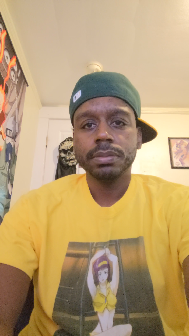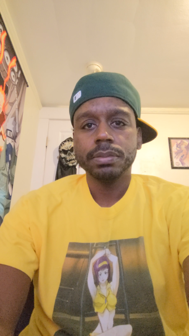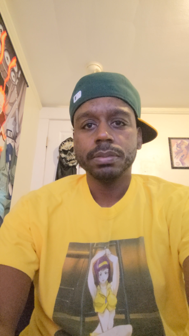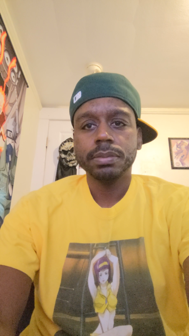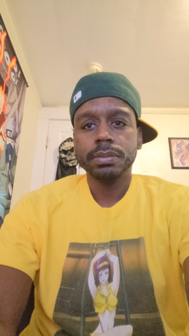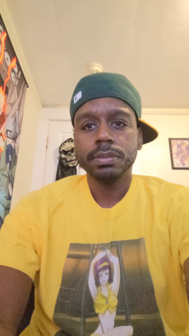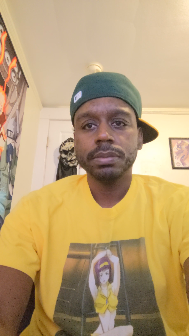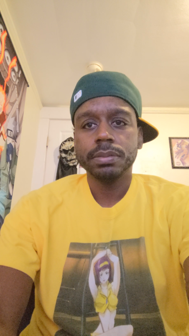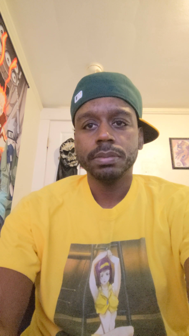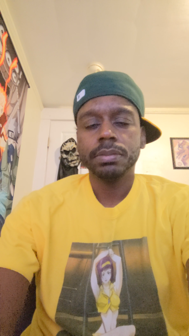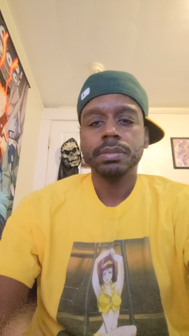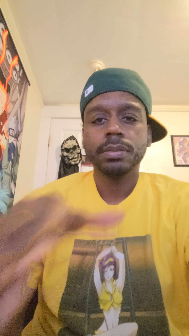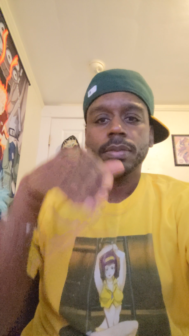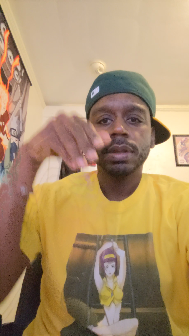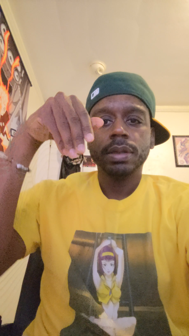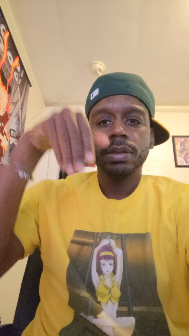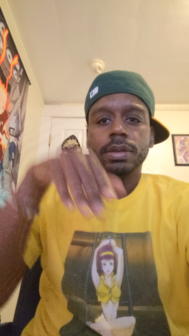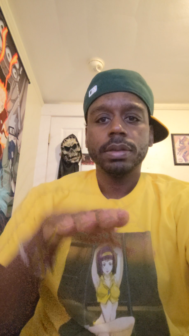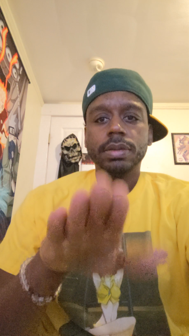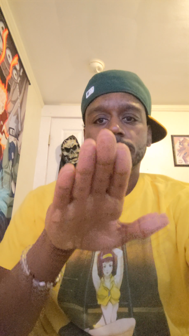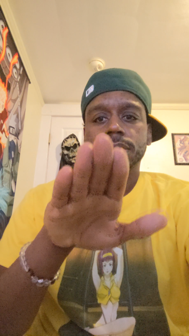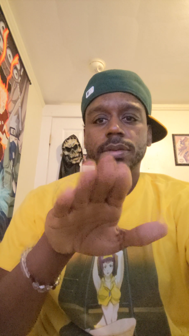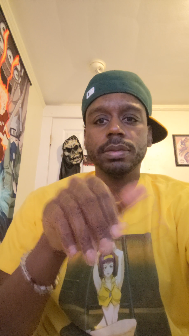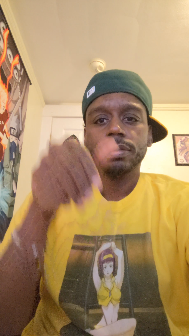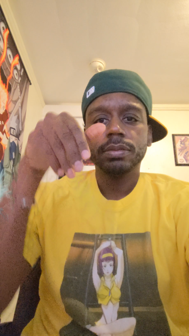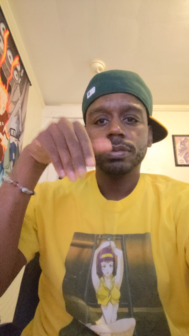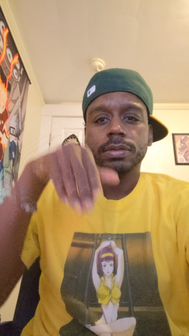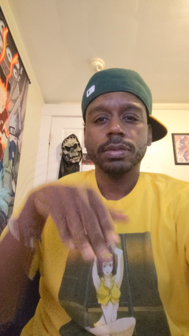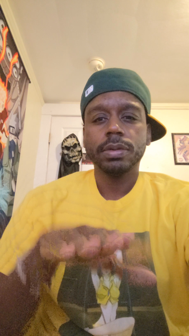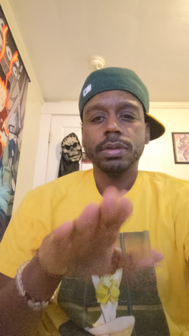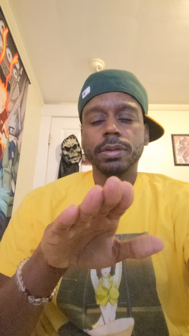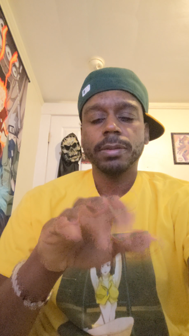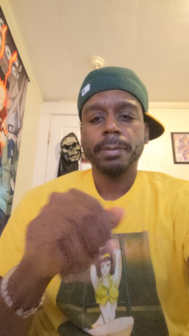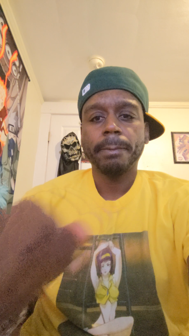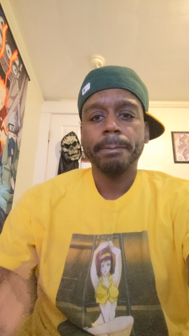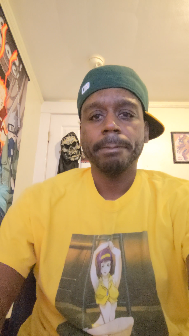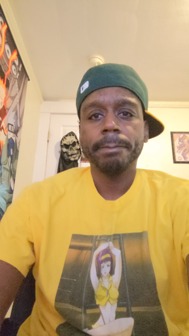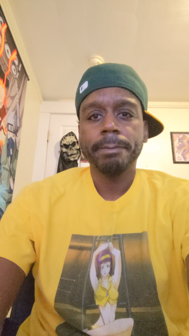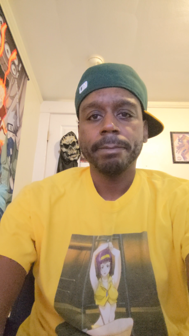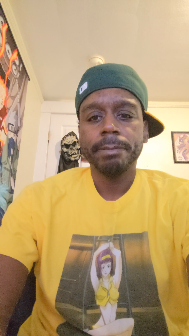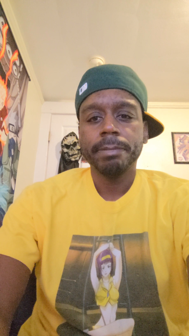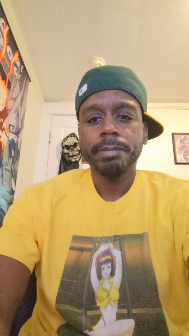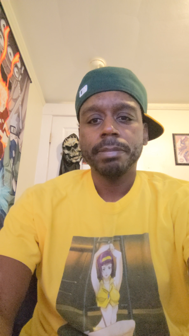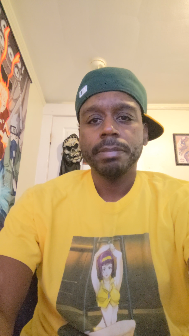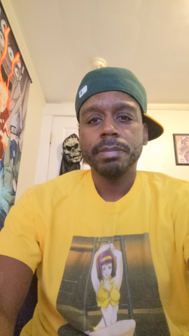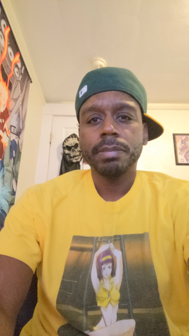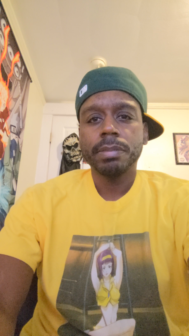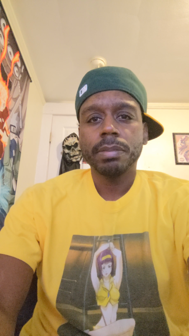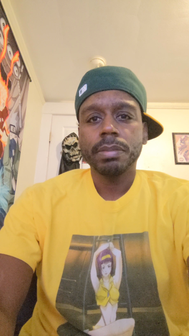enter